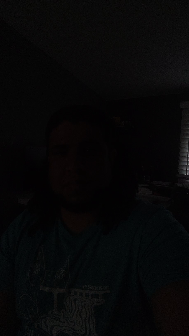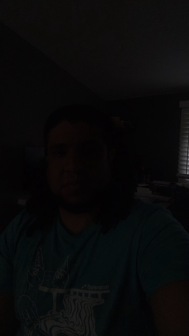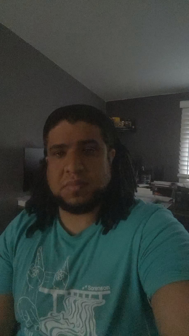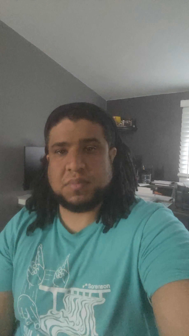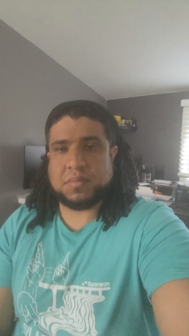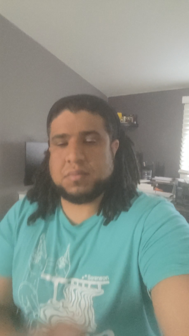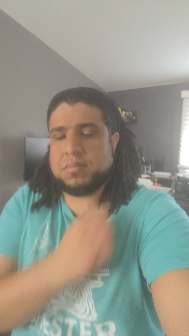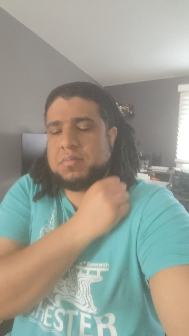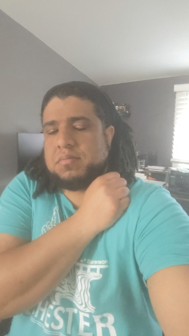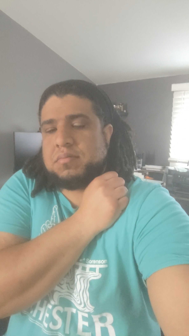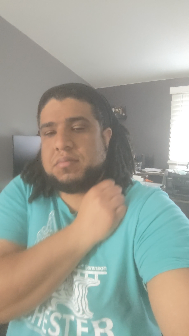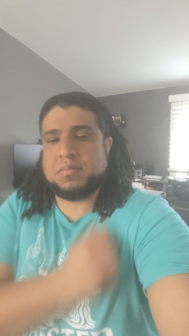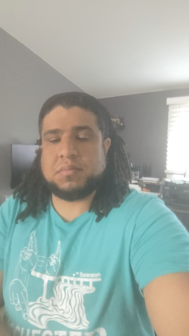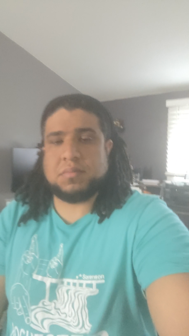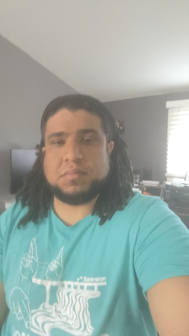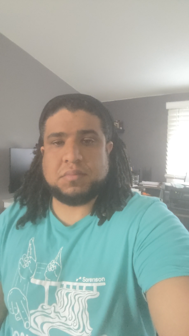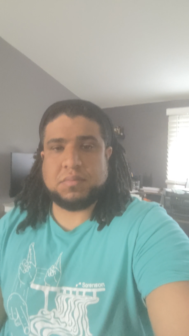hug